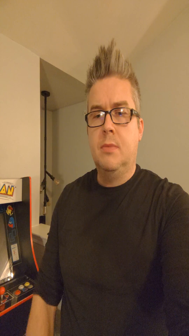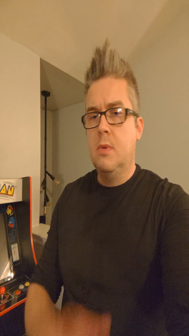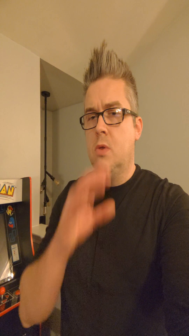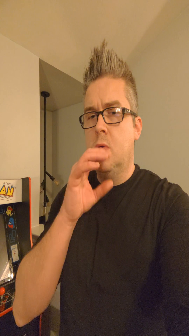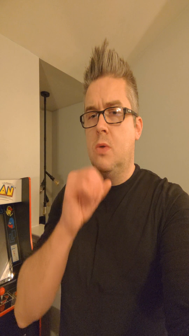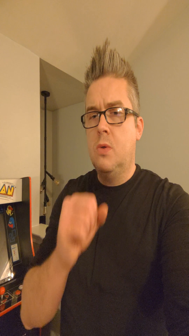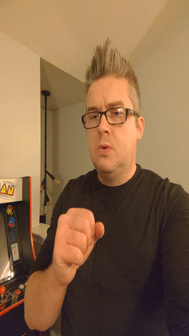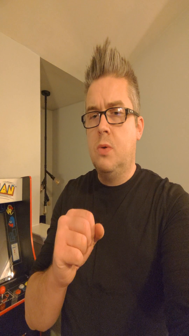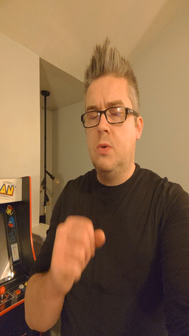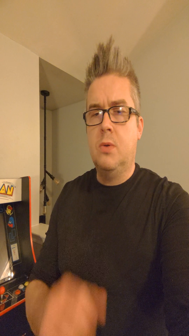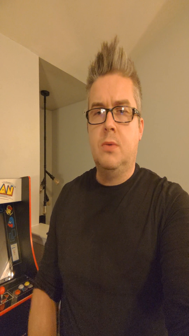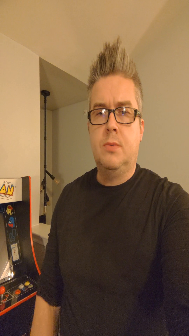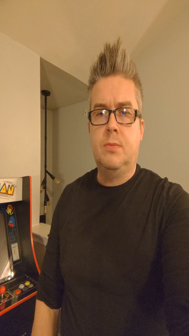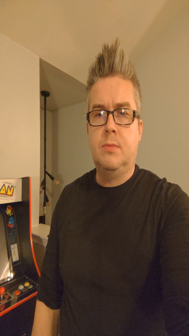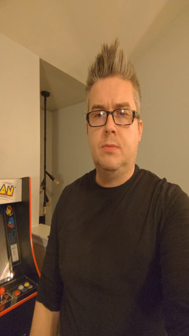old